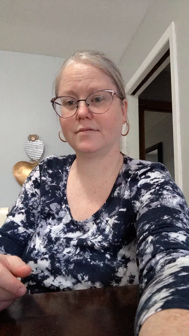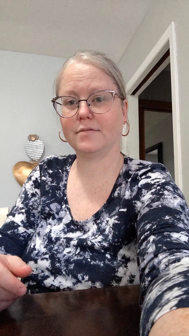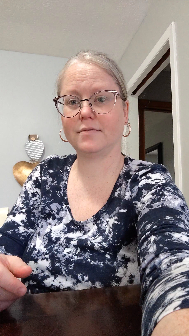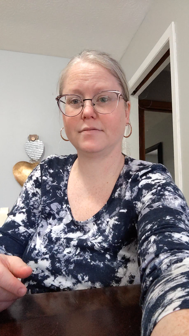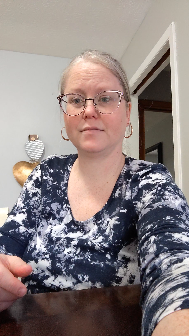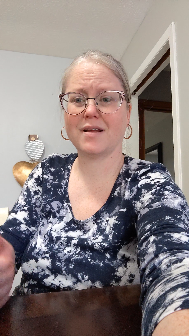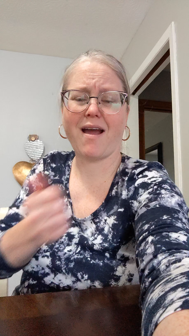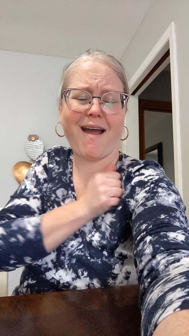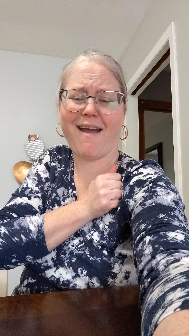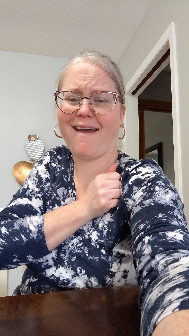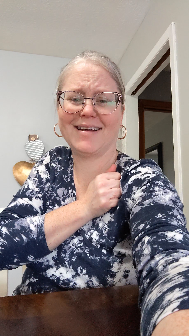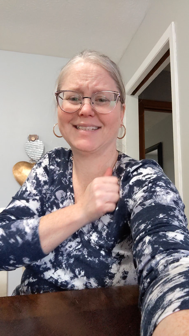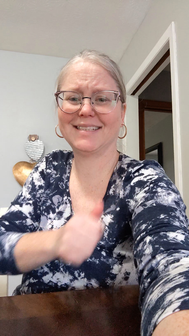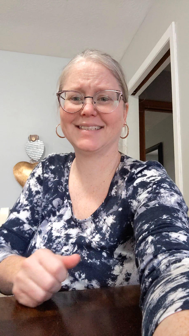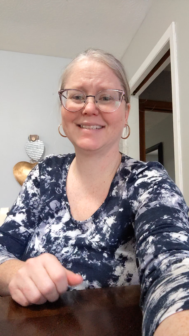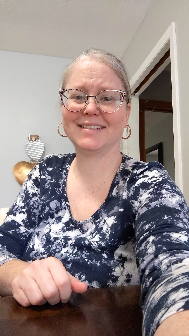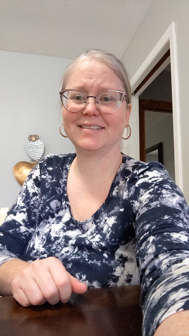hug